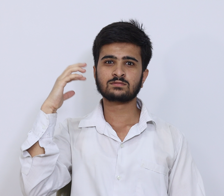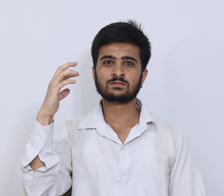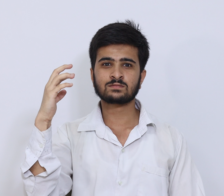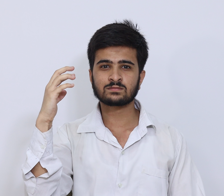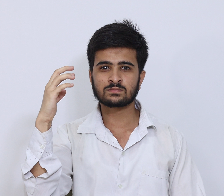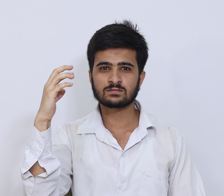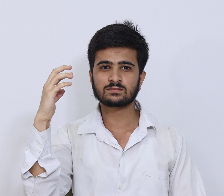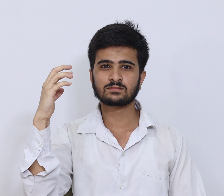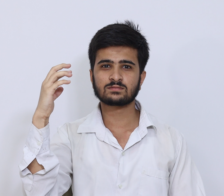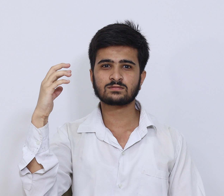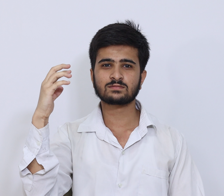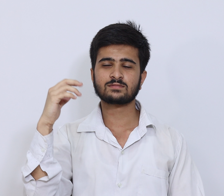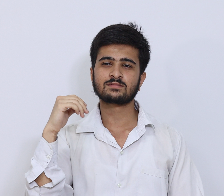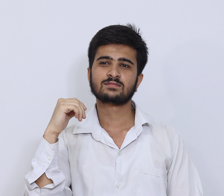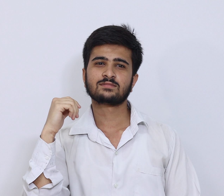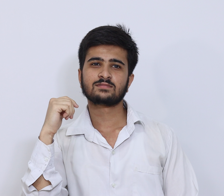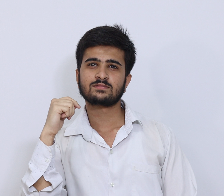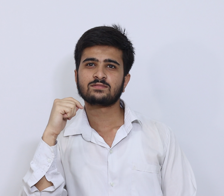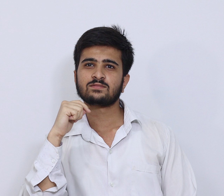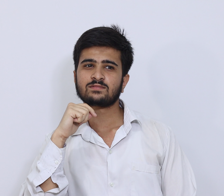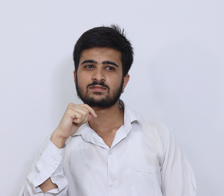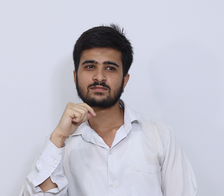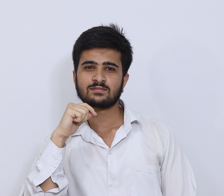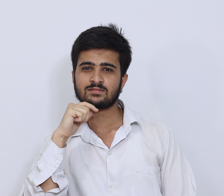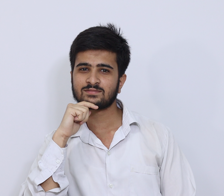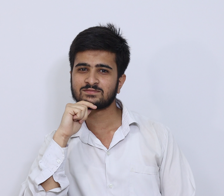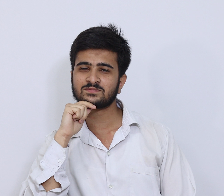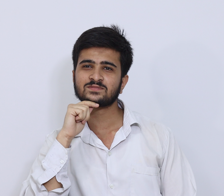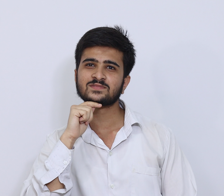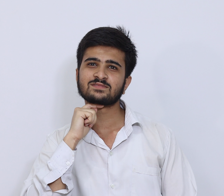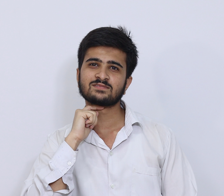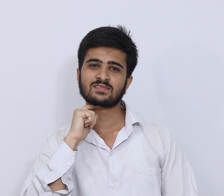stiff